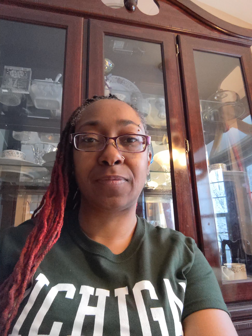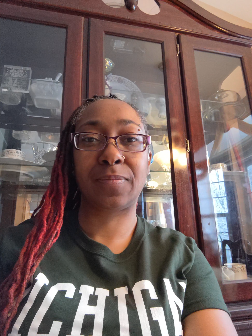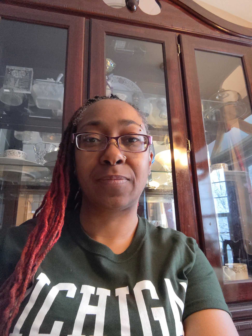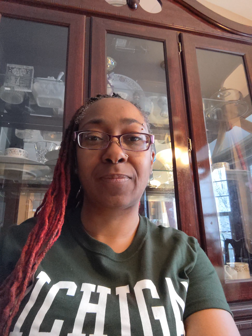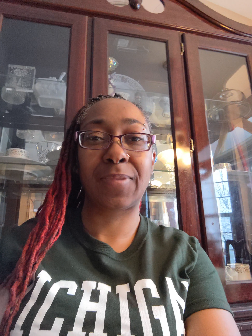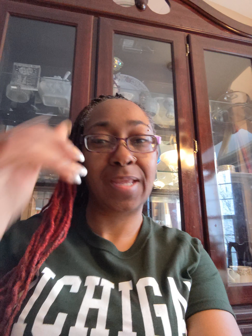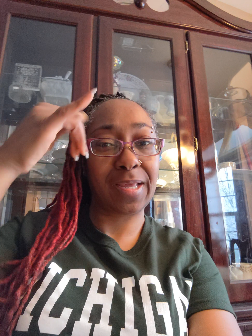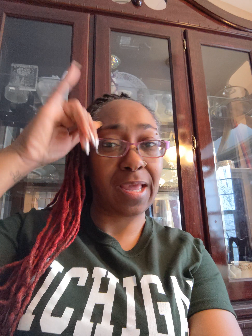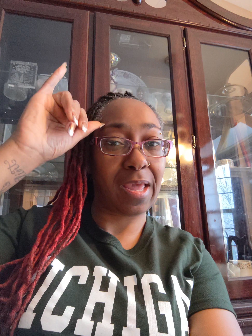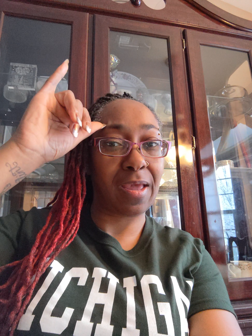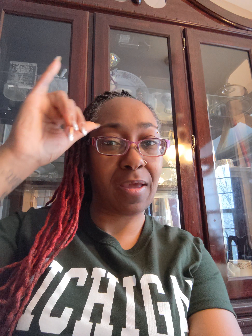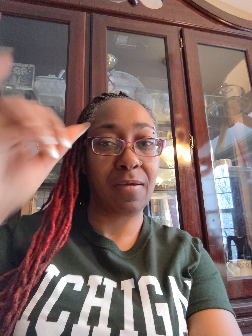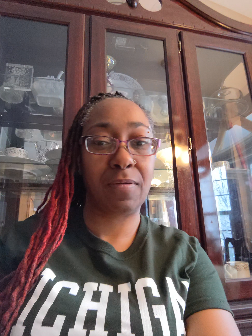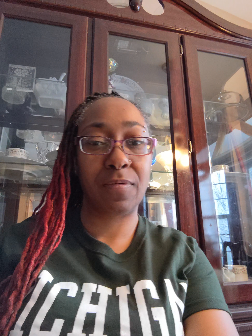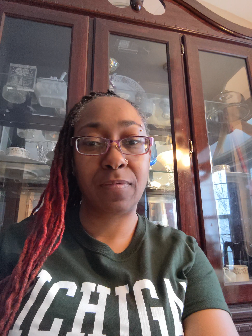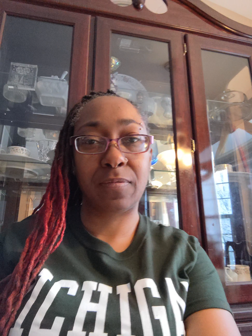cow